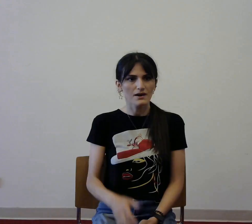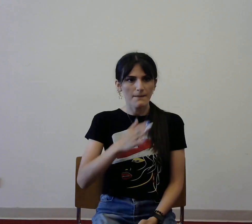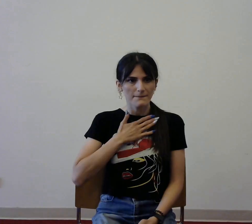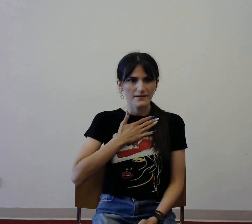mən